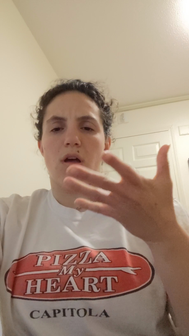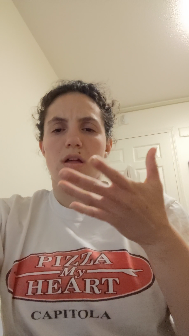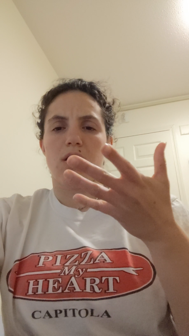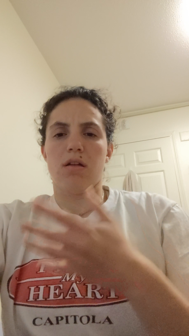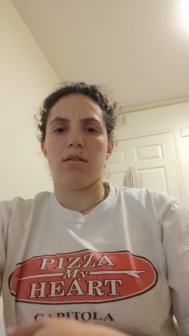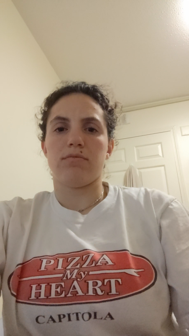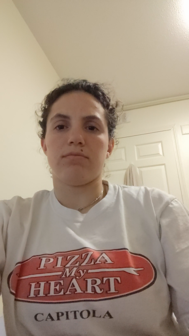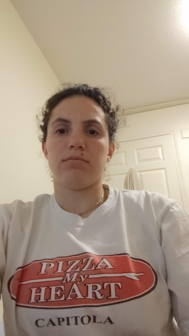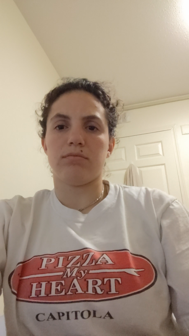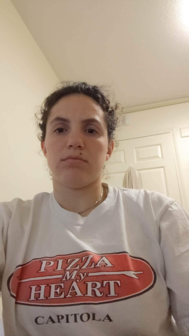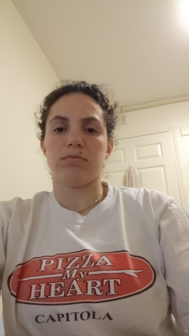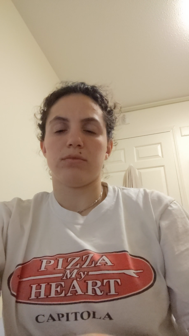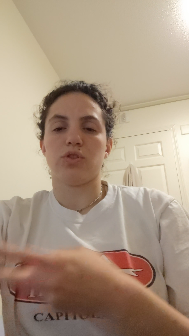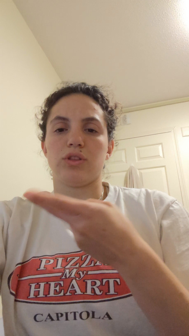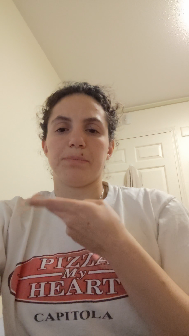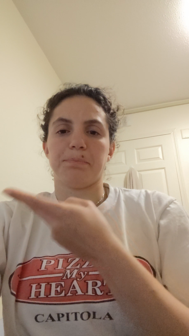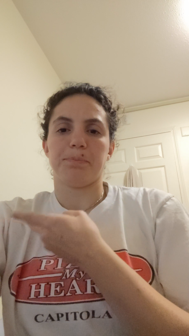sheep